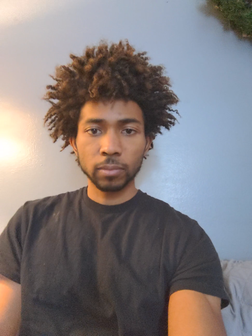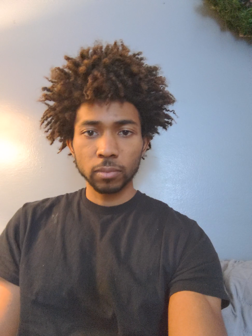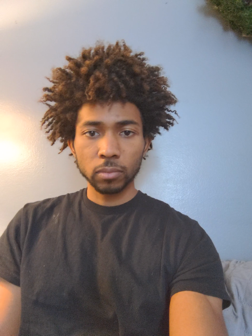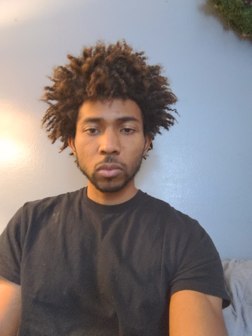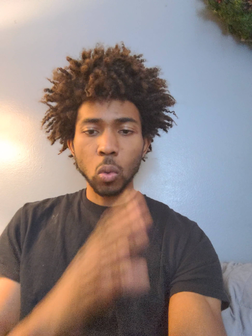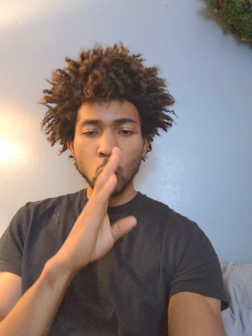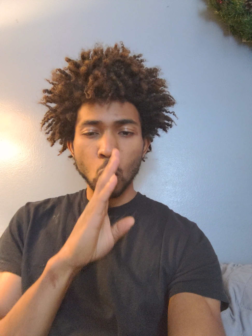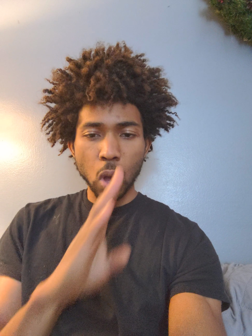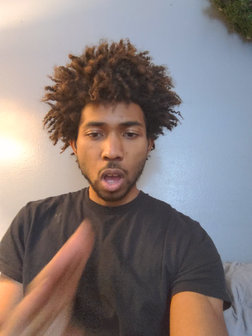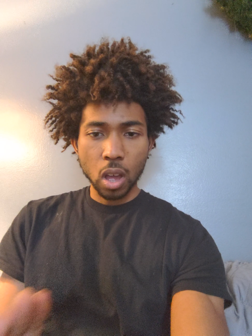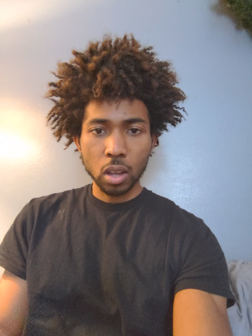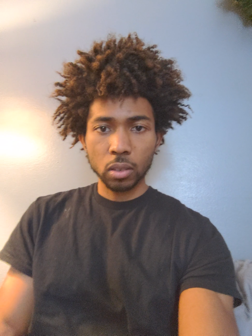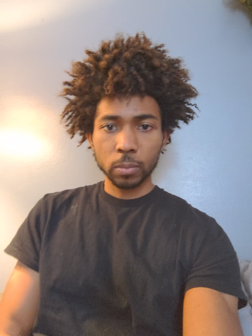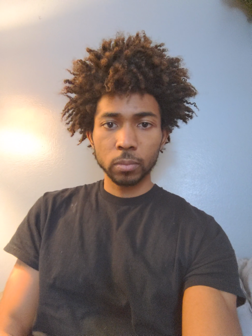quiet